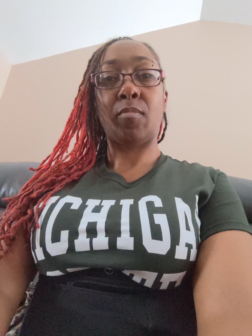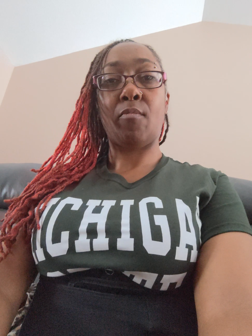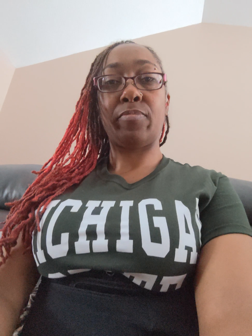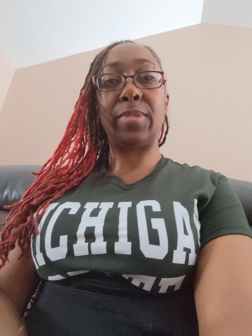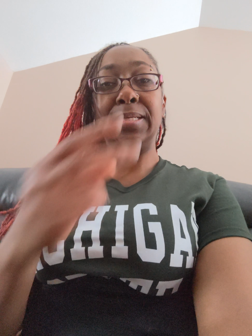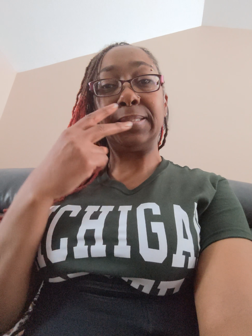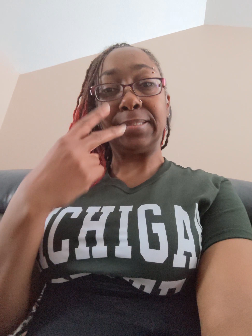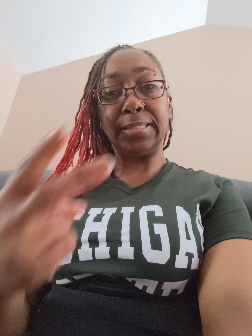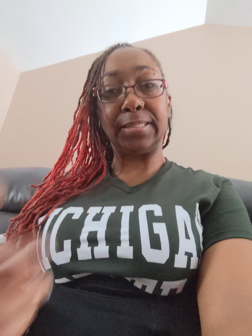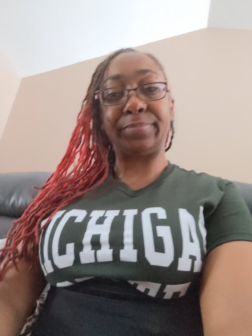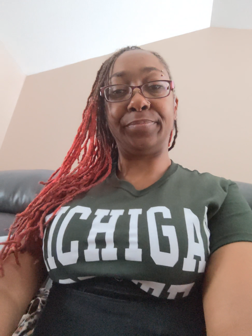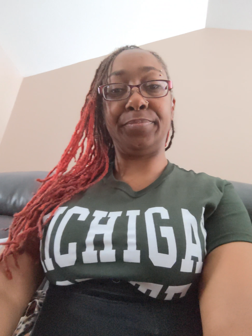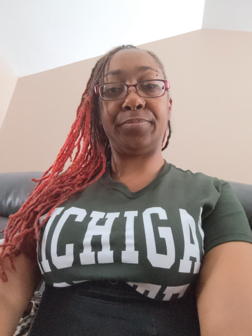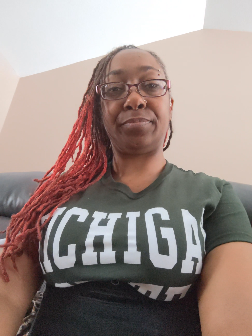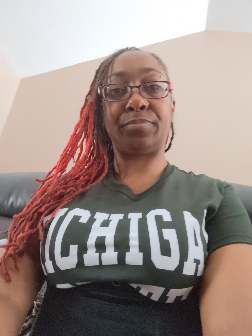see